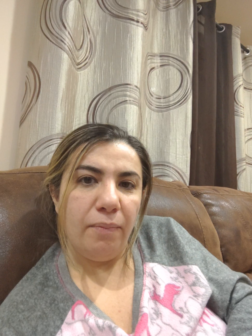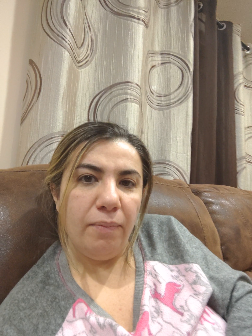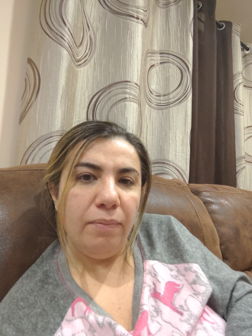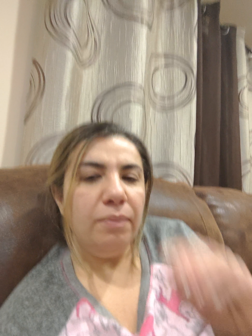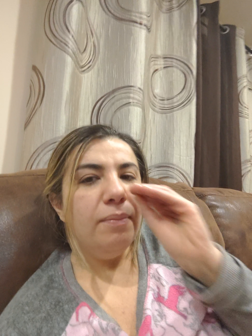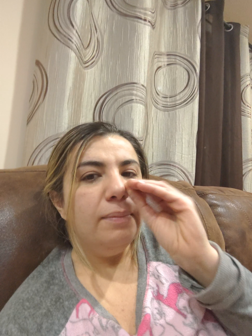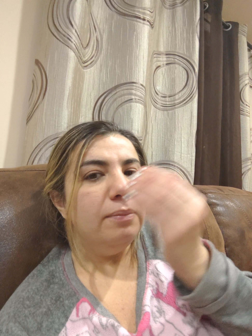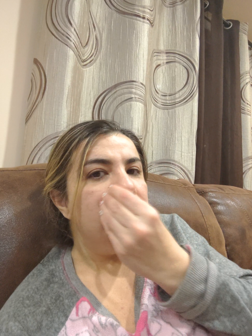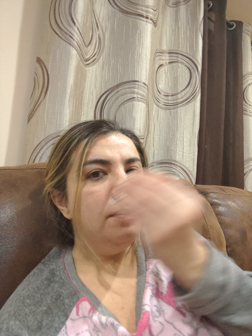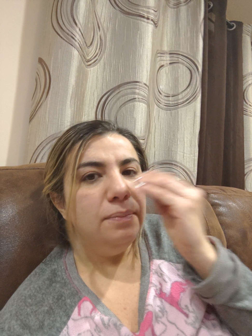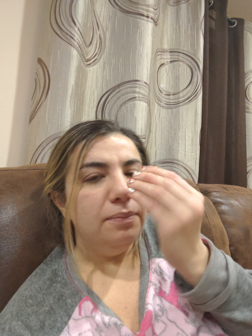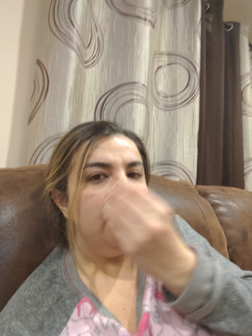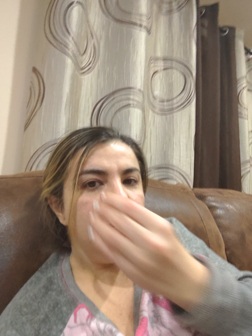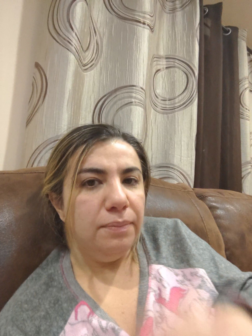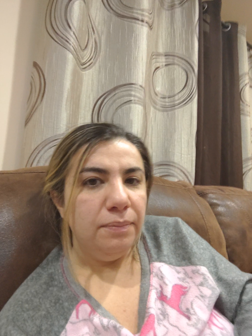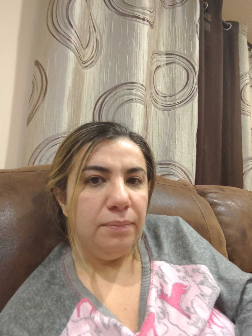flower